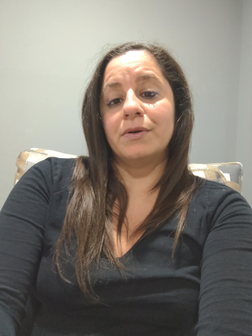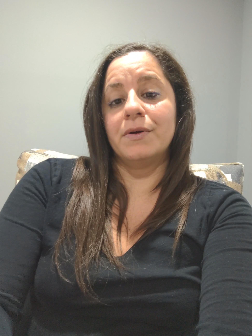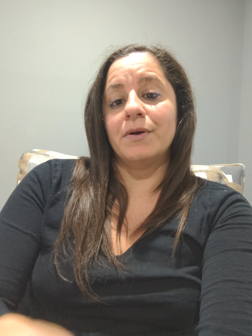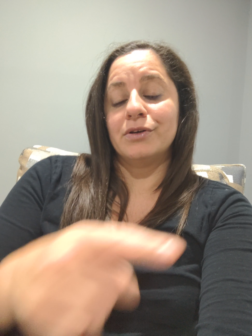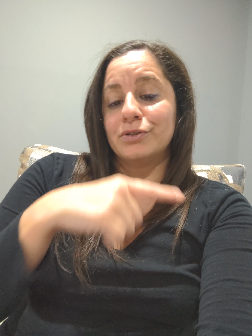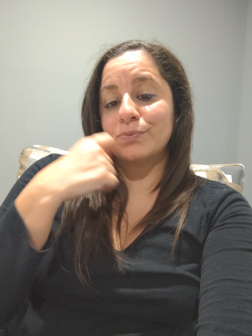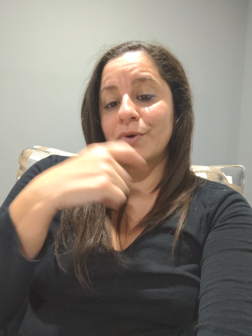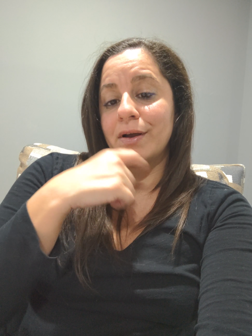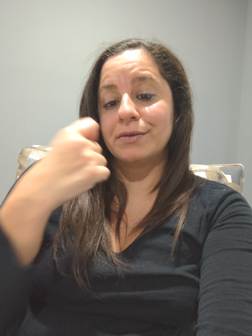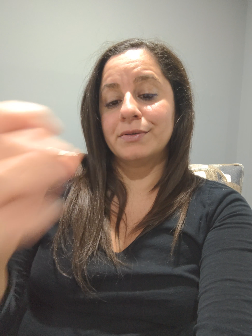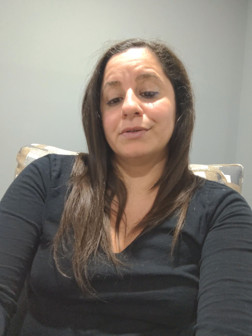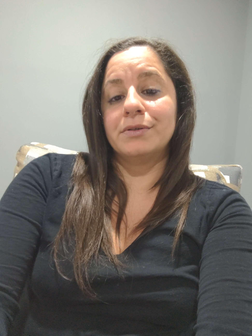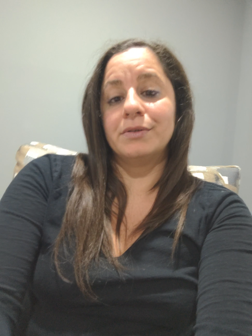dryer